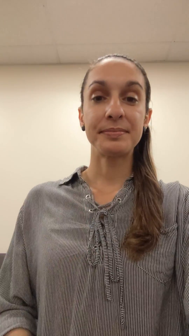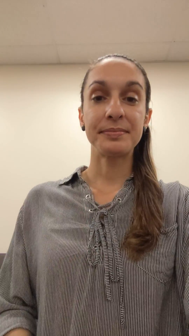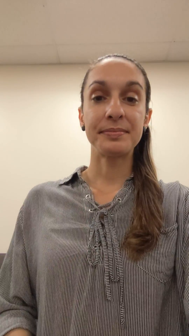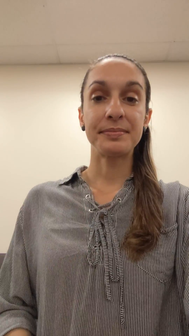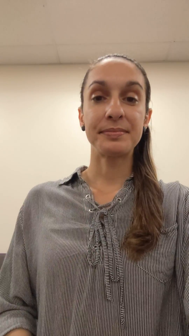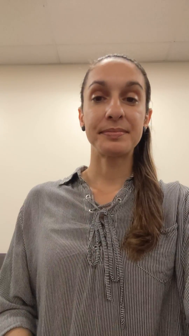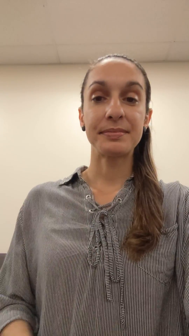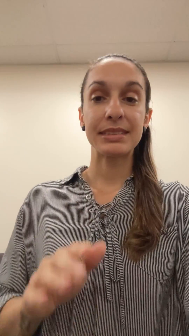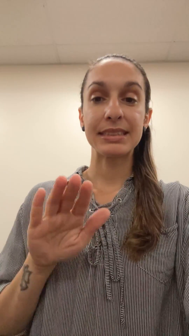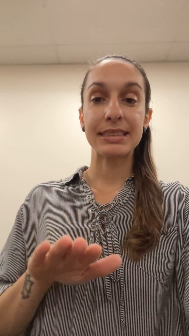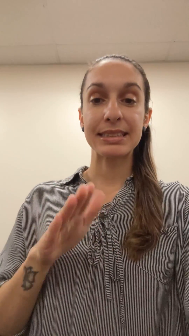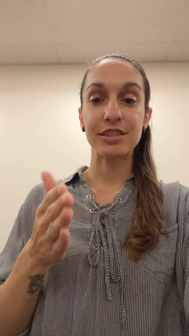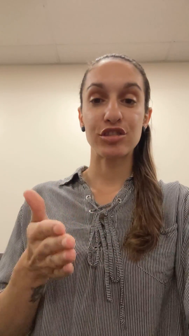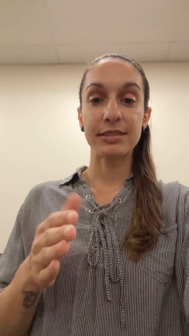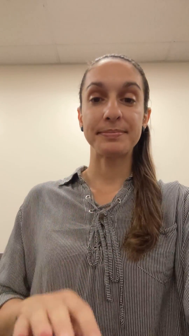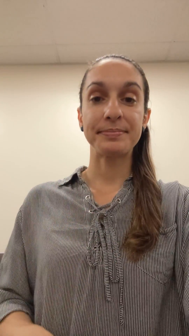kitchen